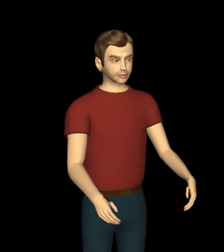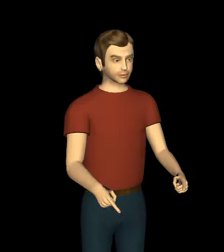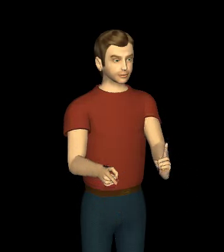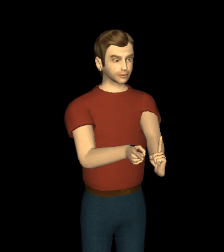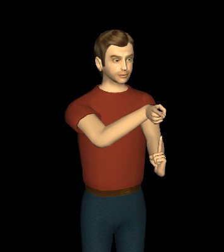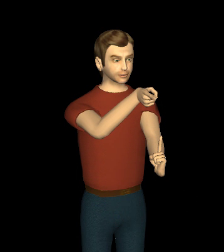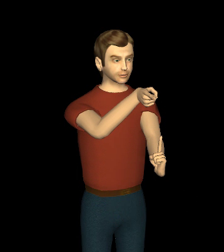مهم